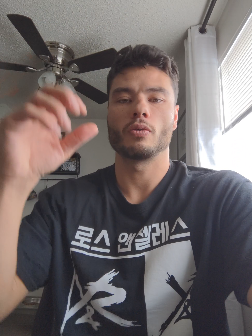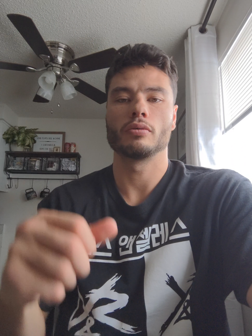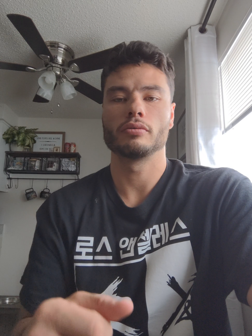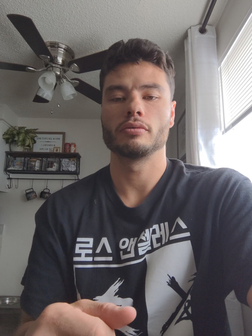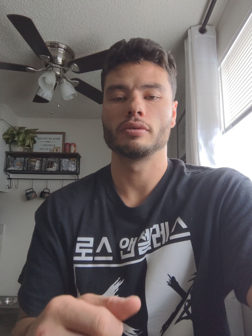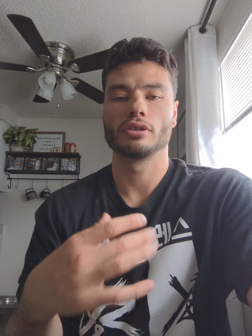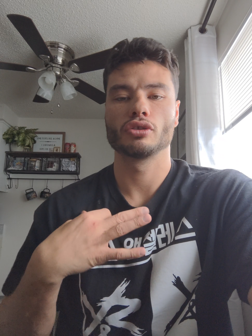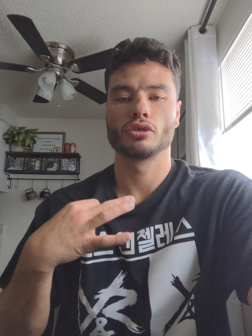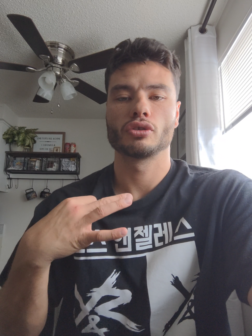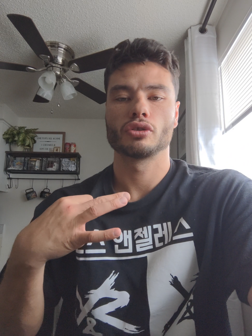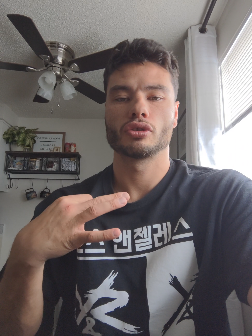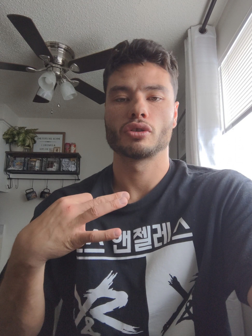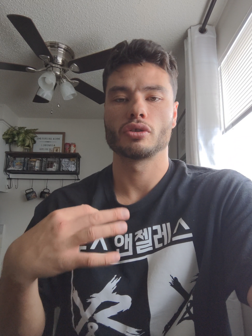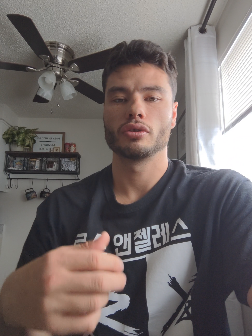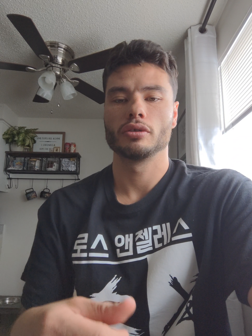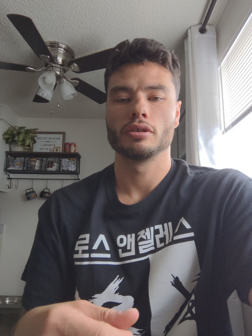shirt